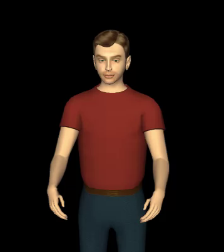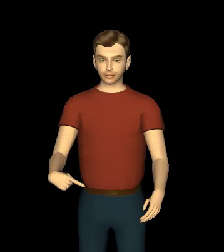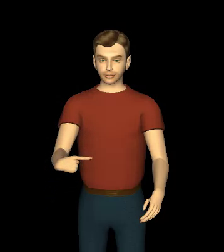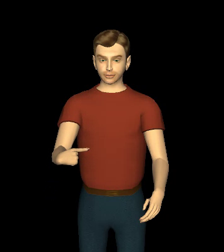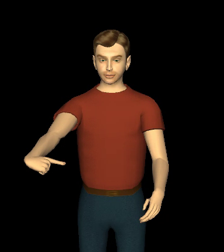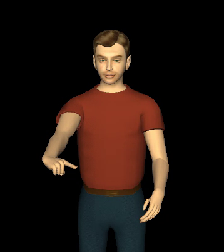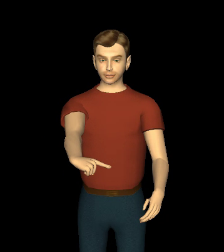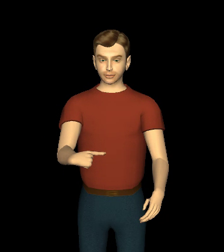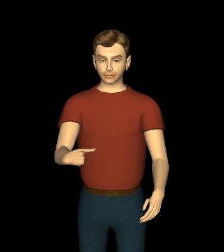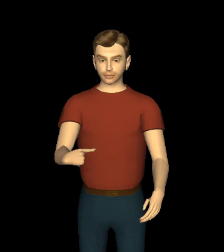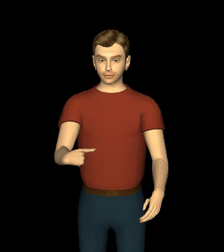نحن